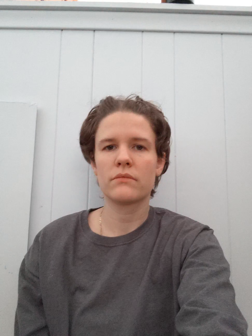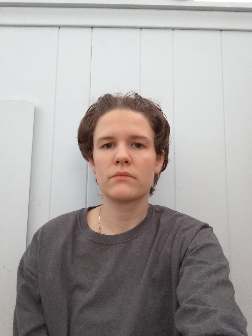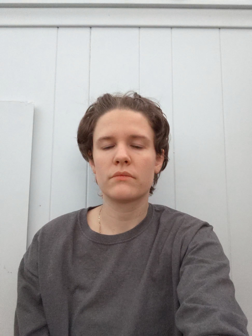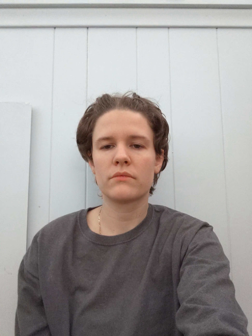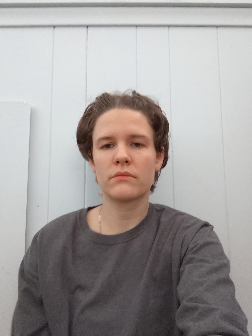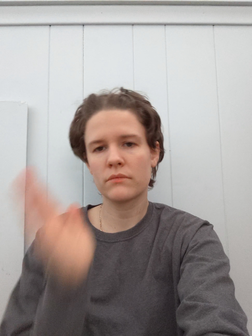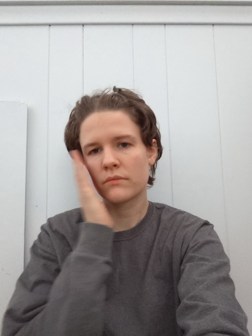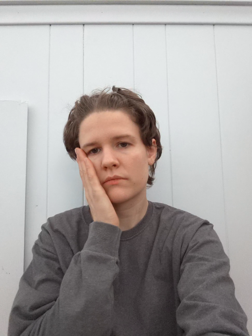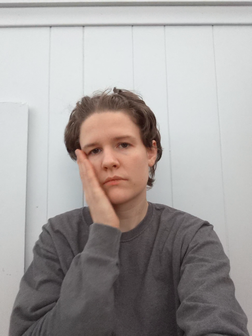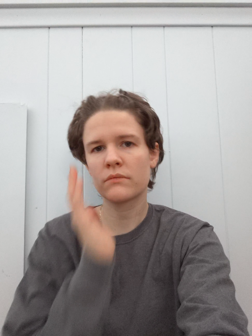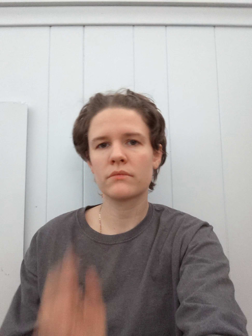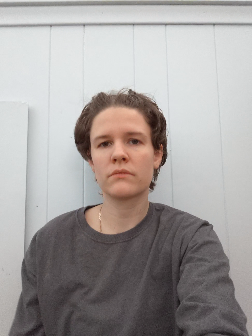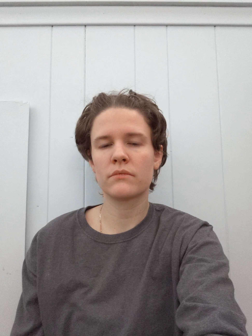bed